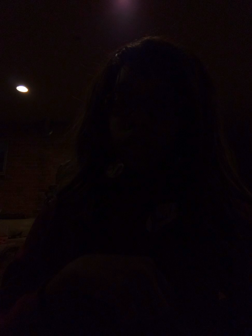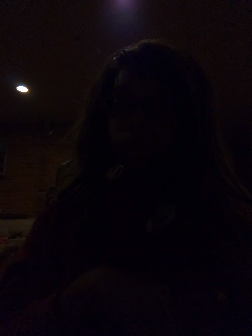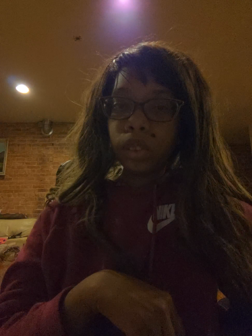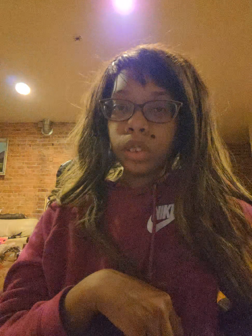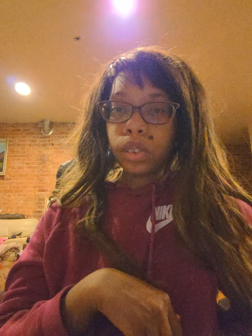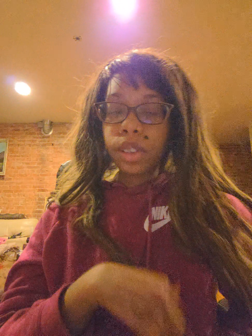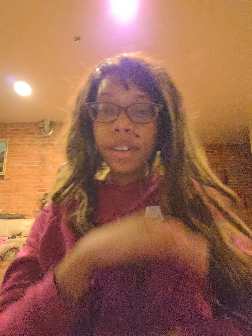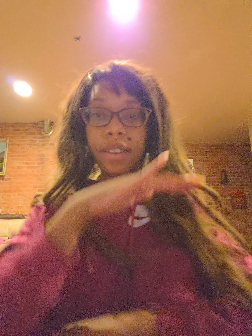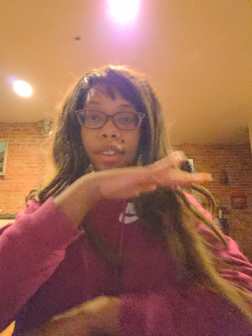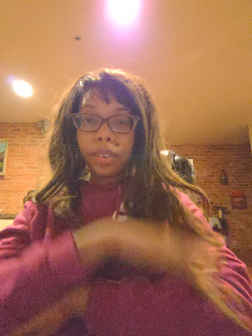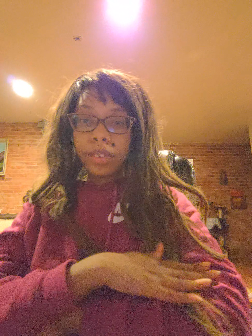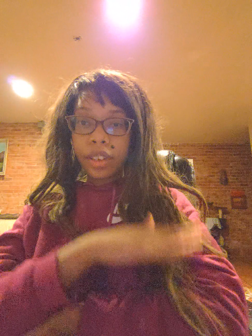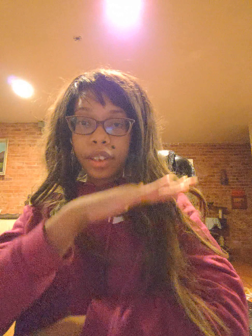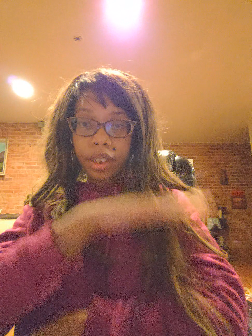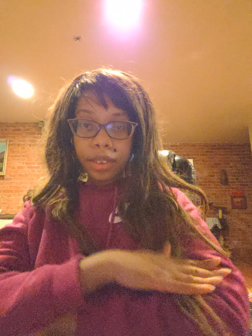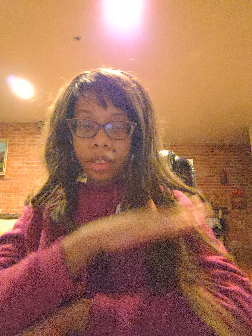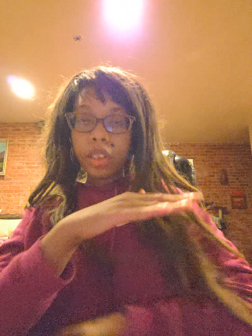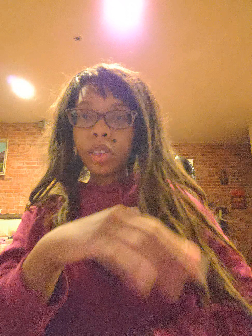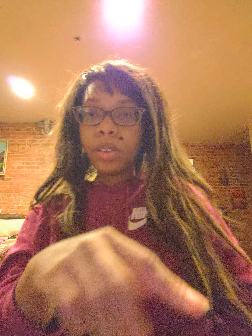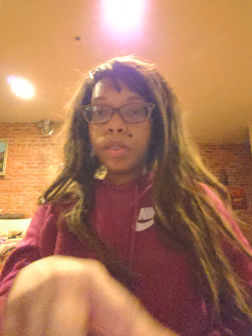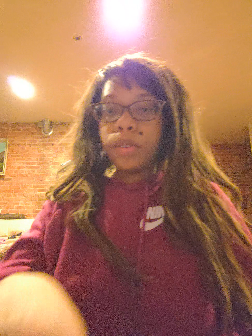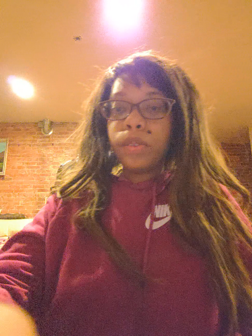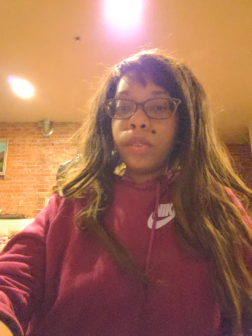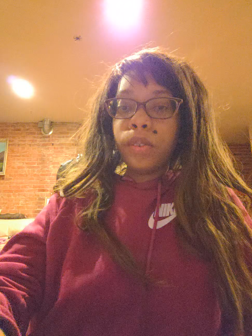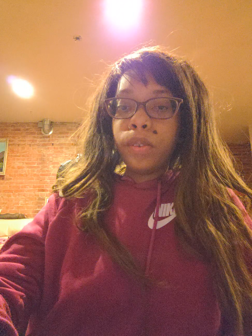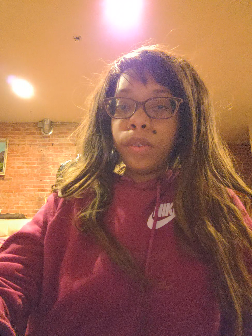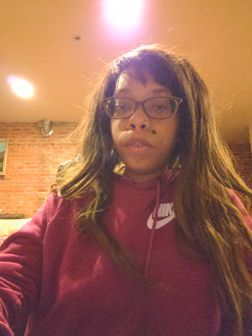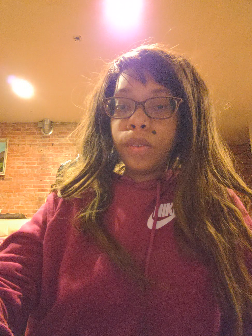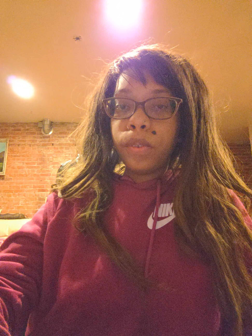table